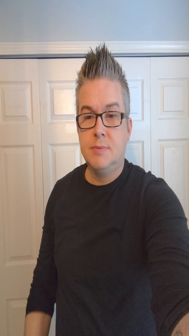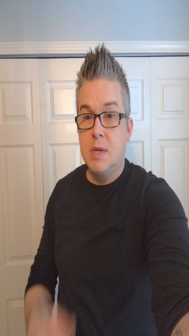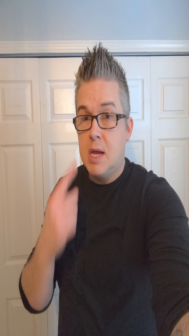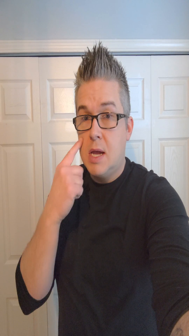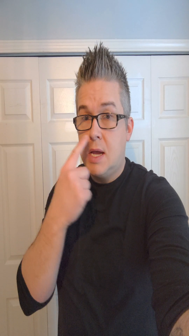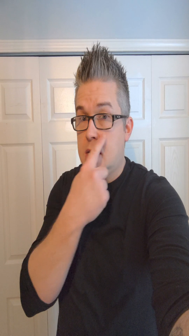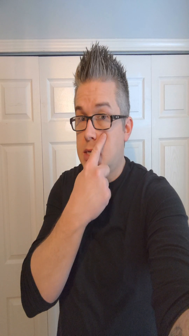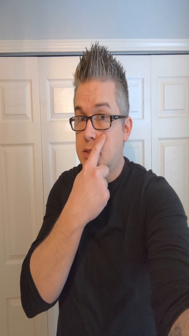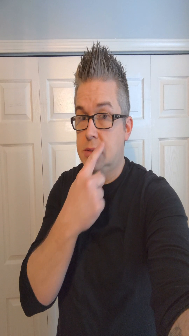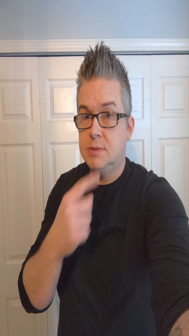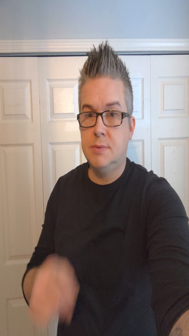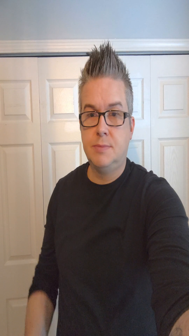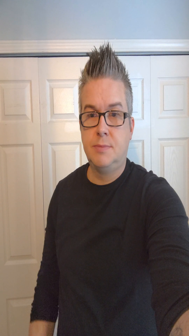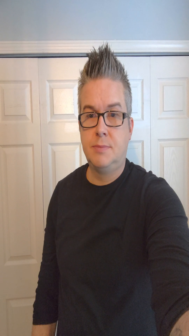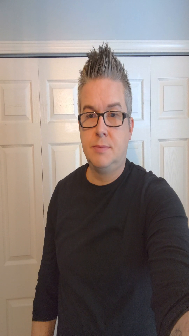eye